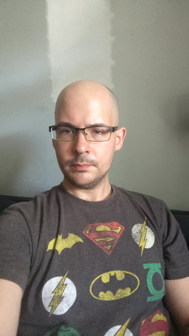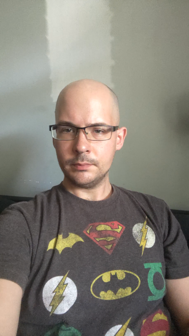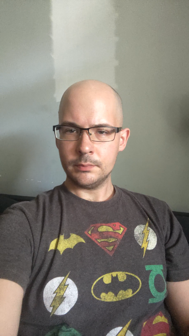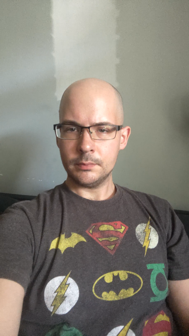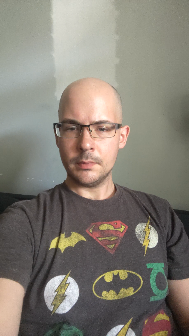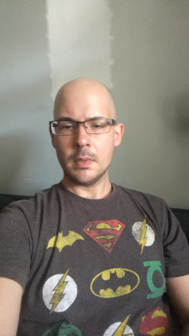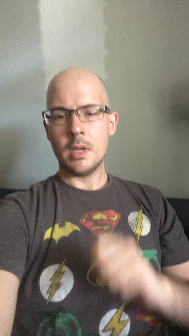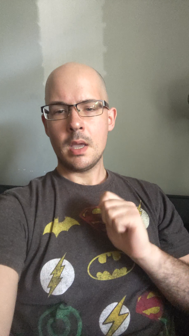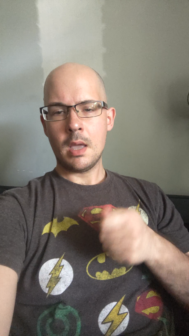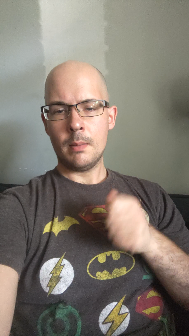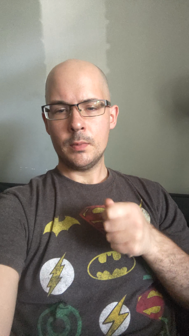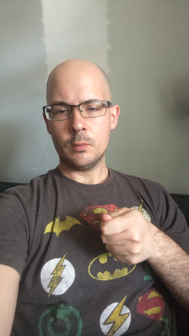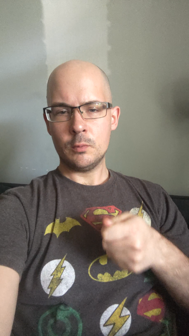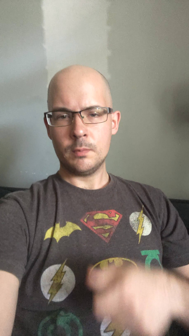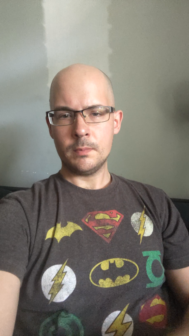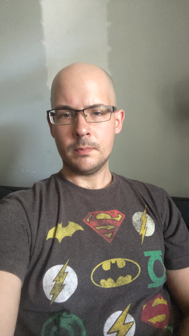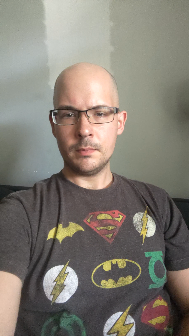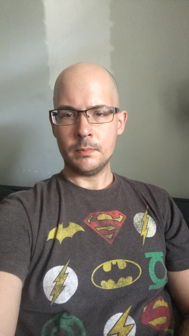hammer